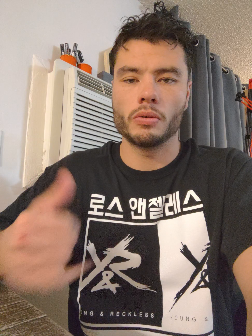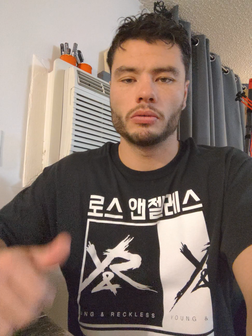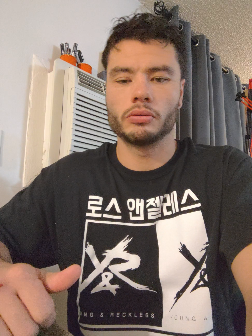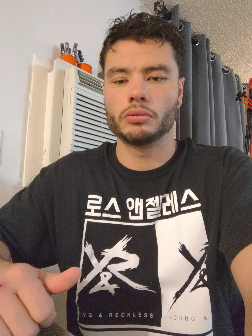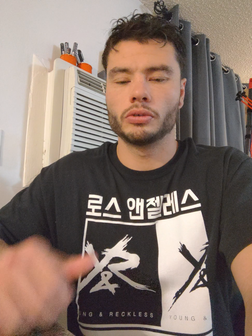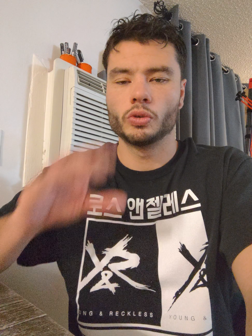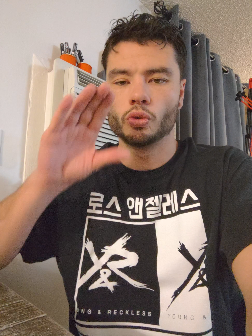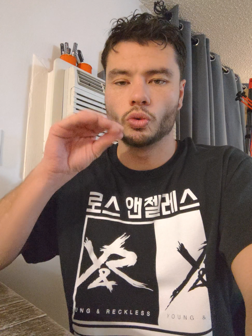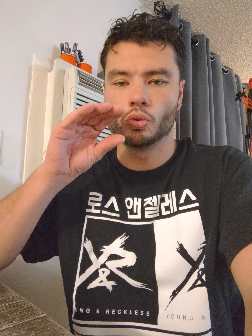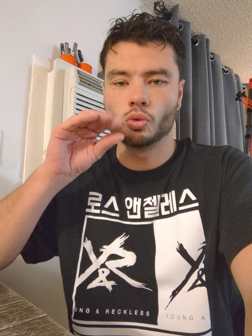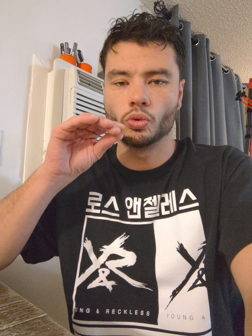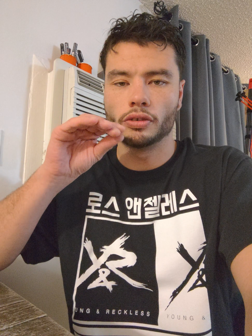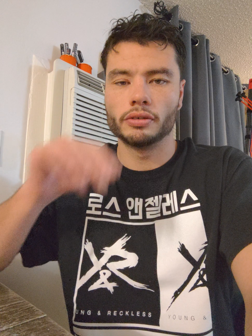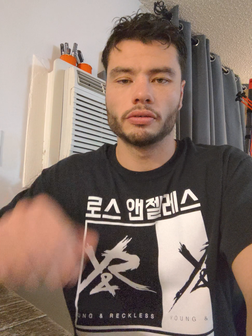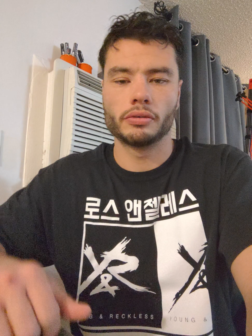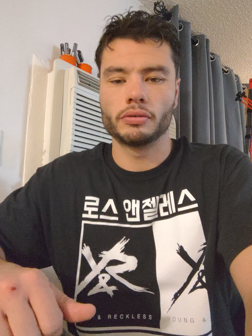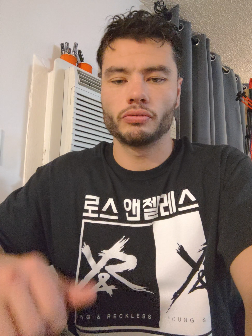goose